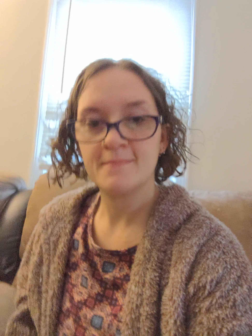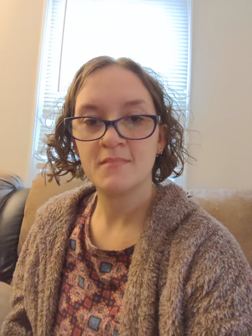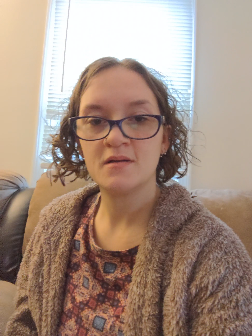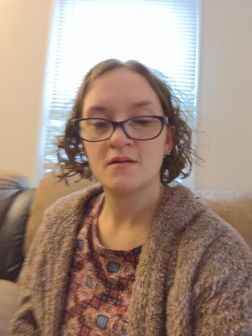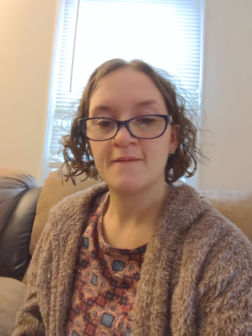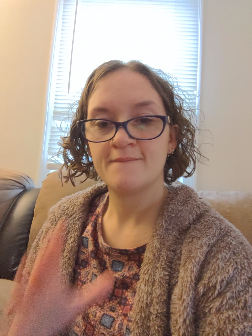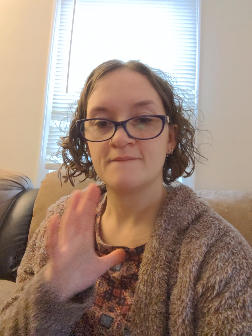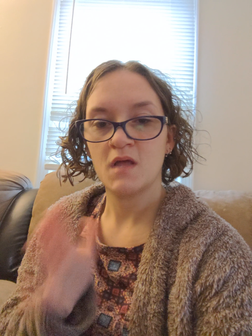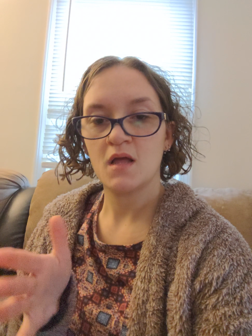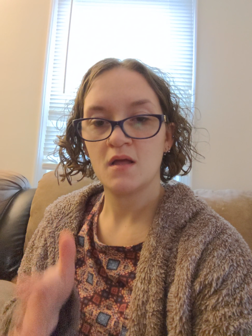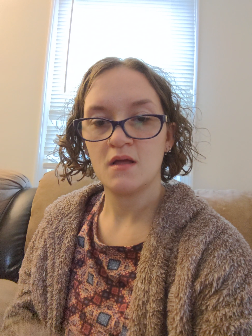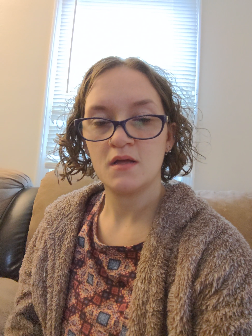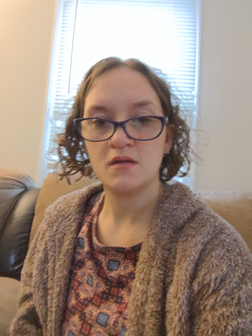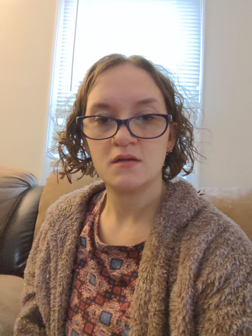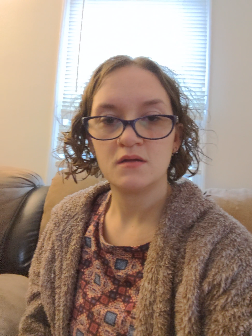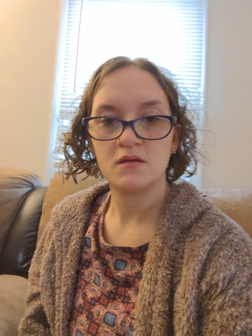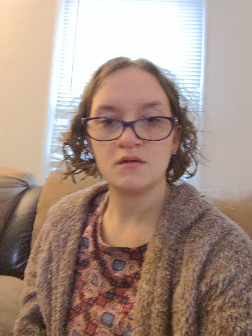fine